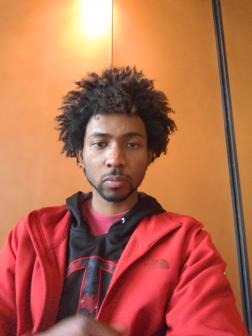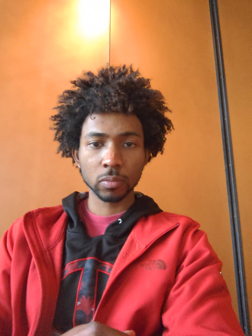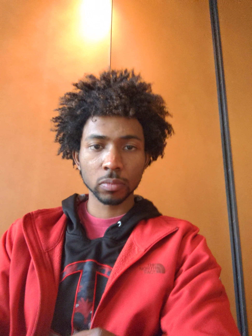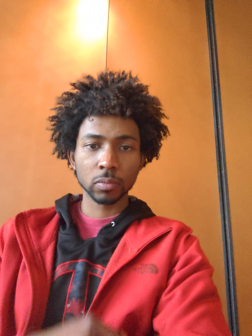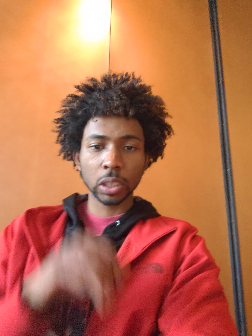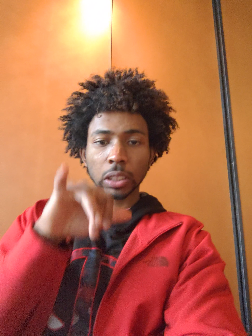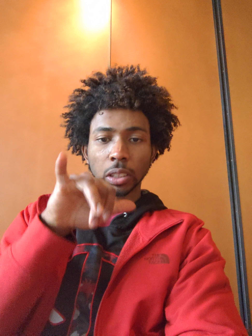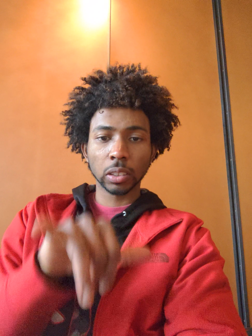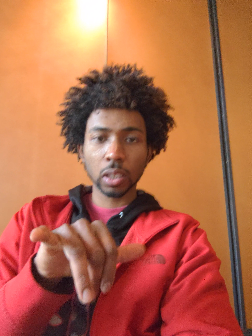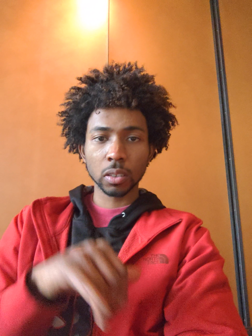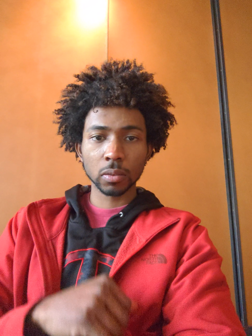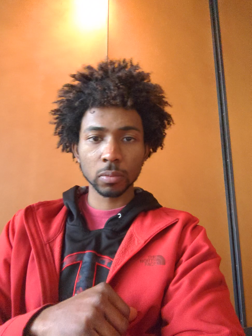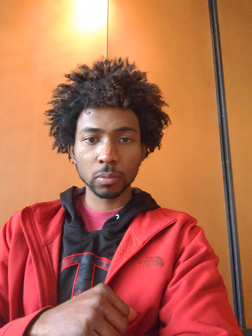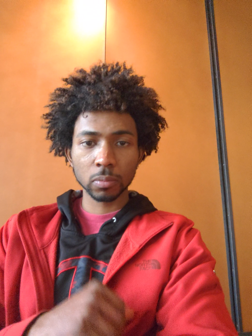stay